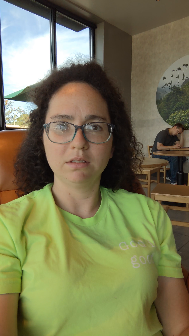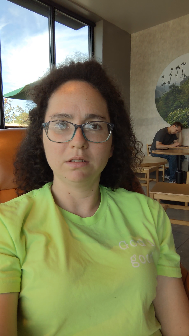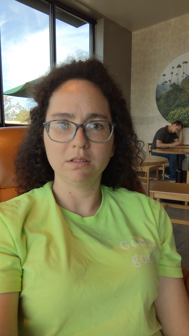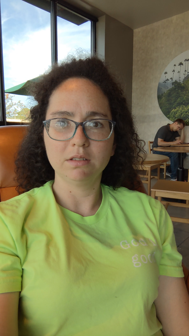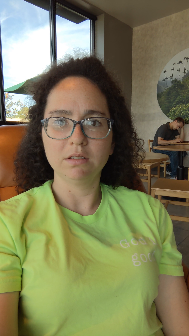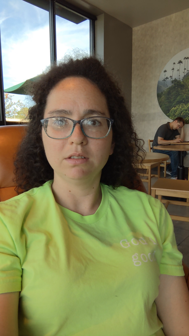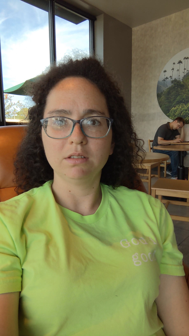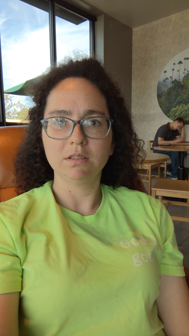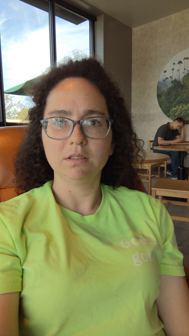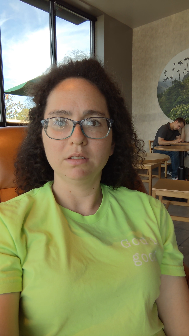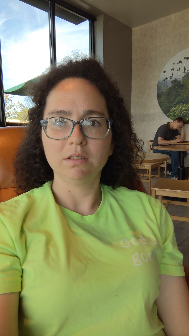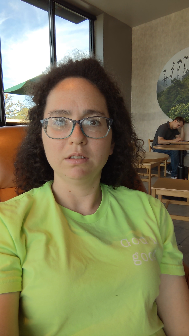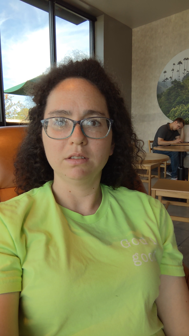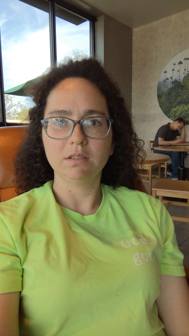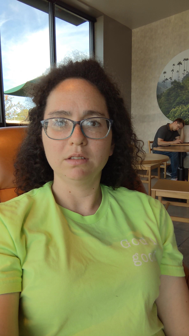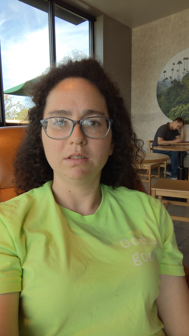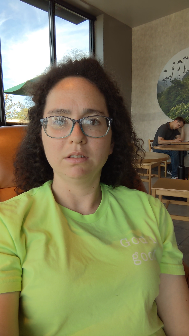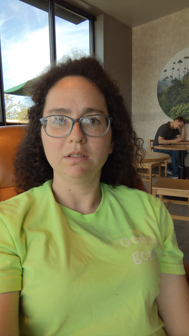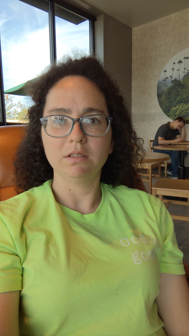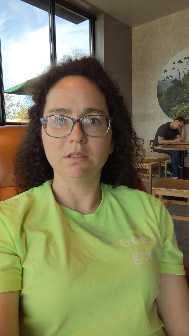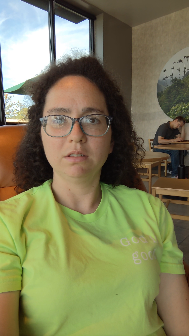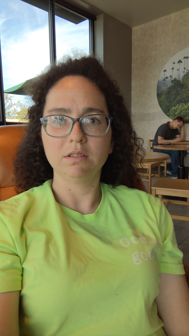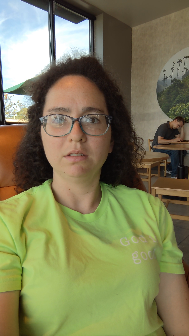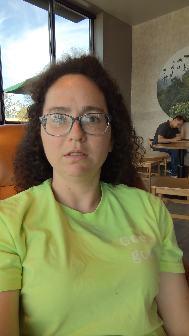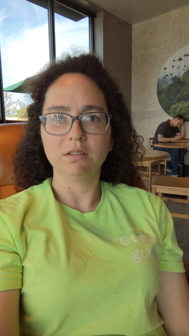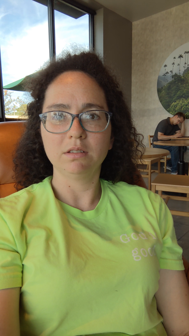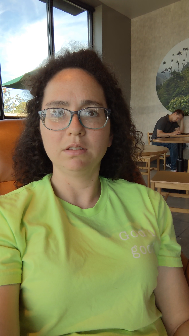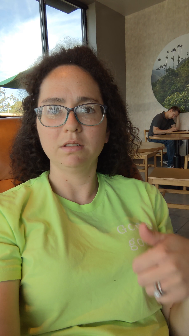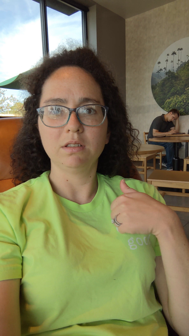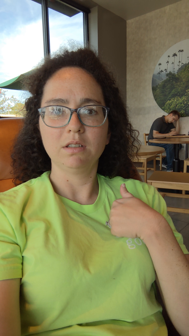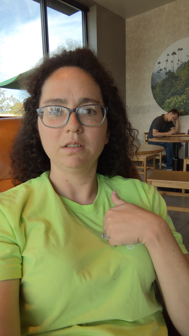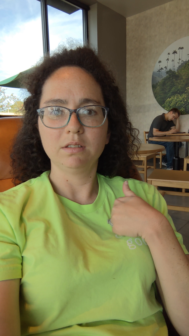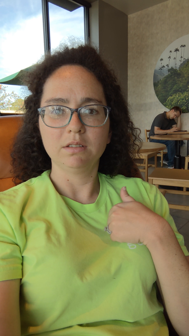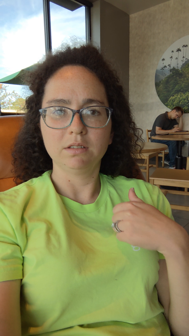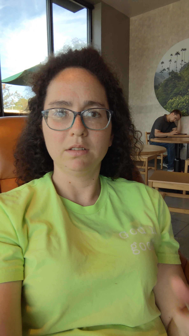bathtub